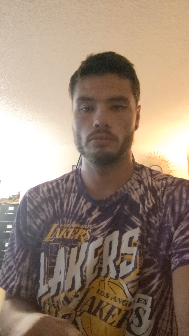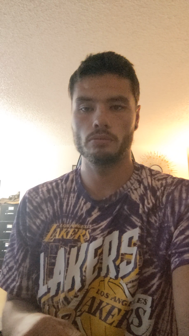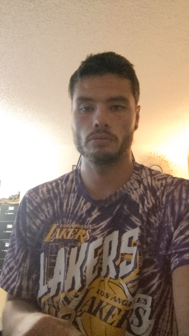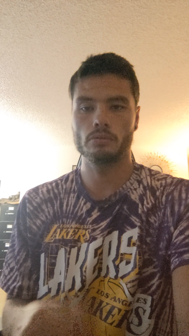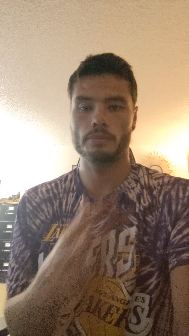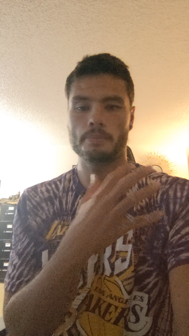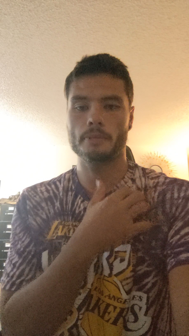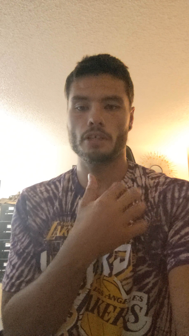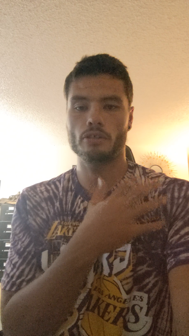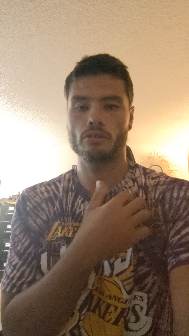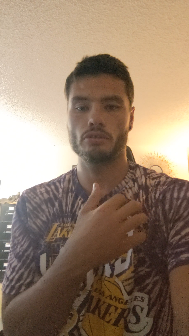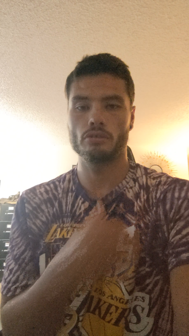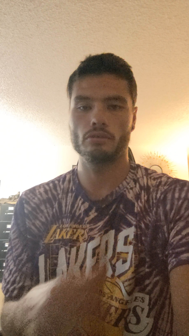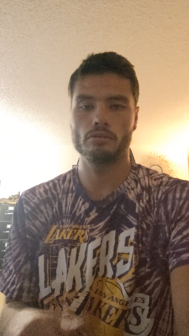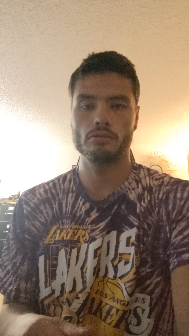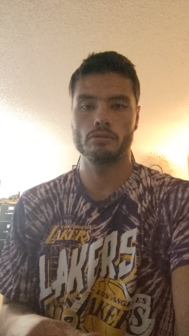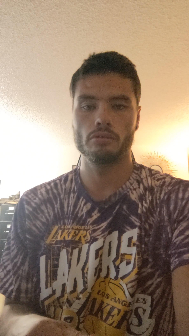bear